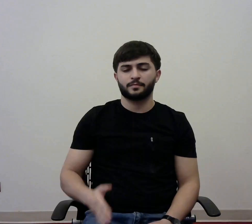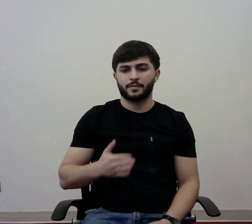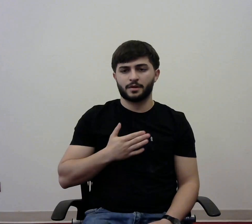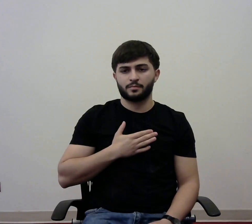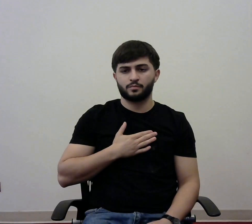mən